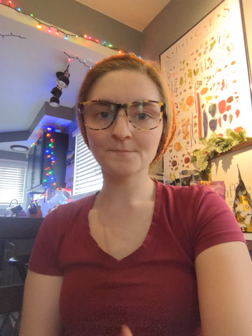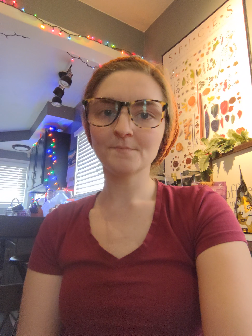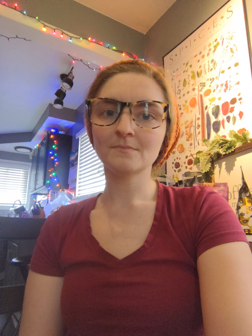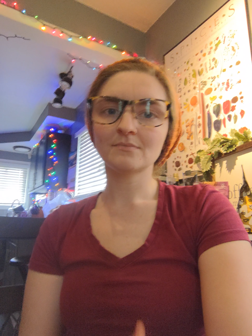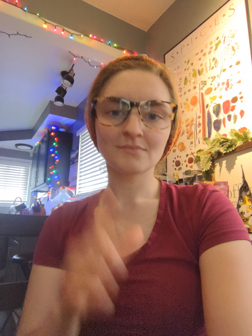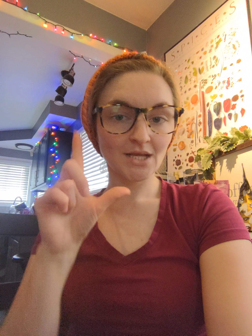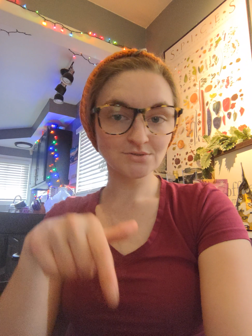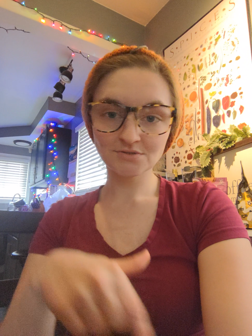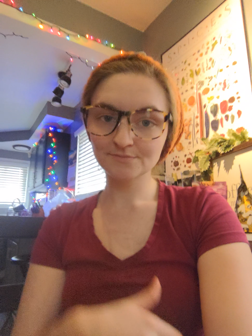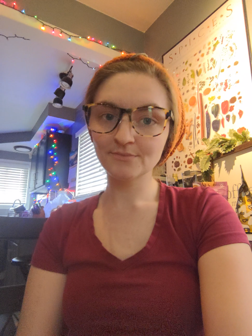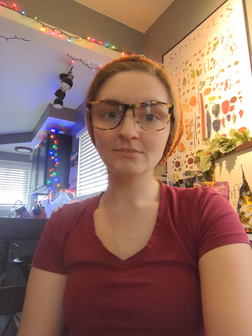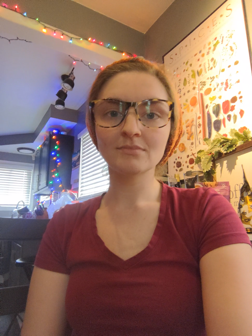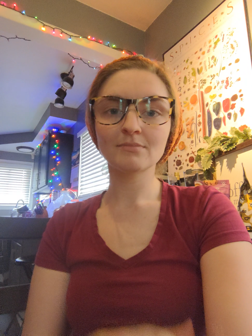later